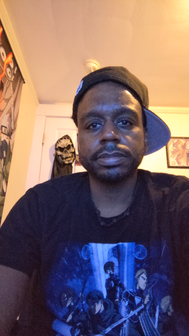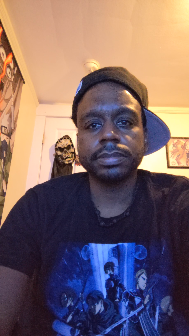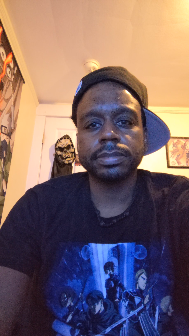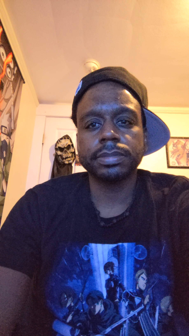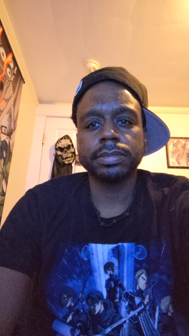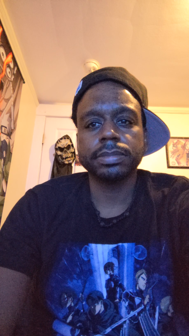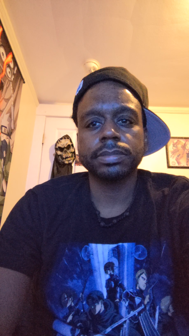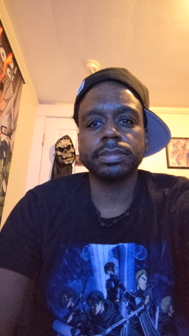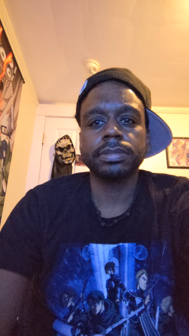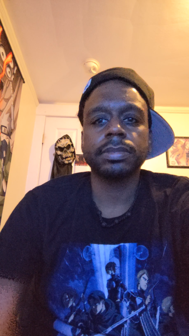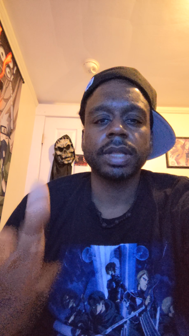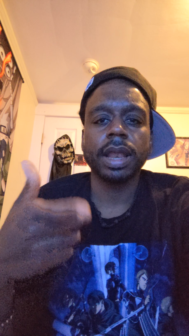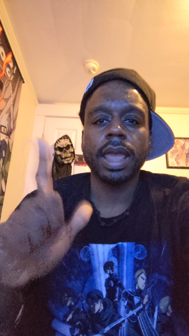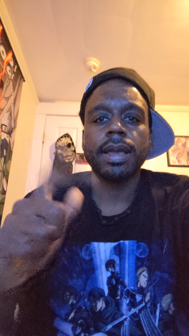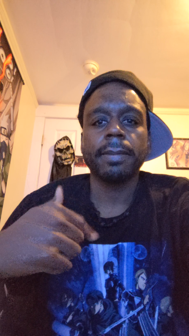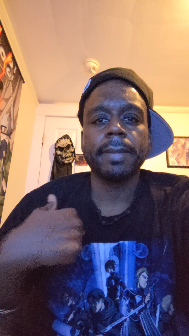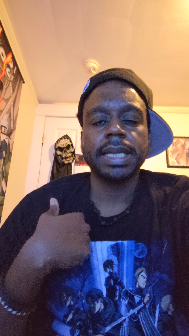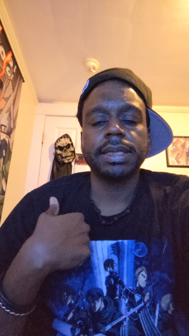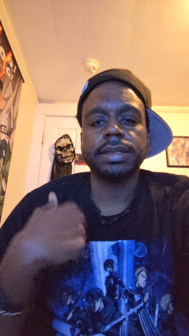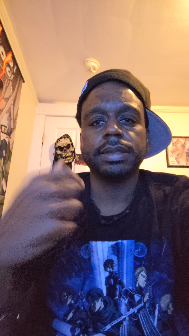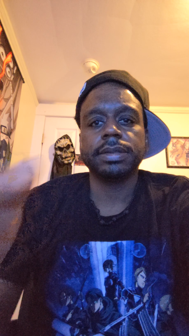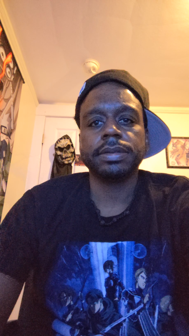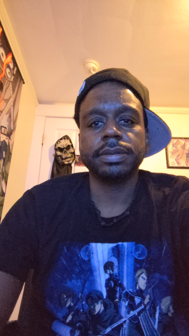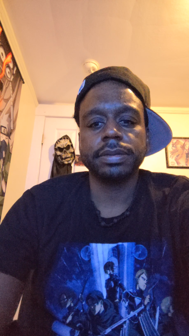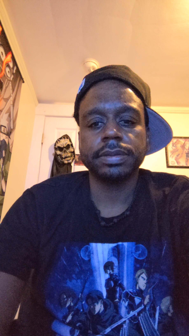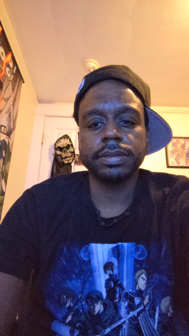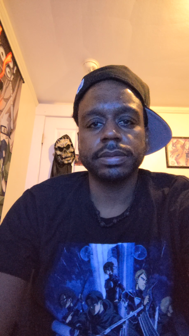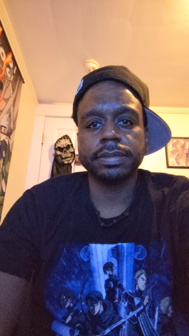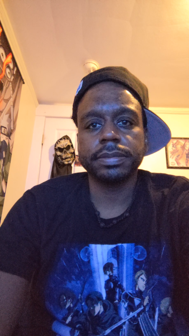let me